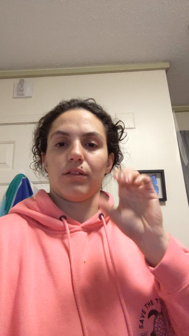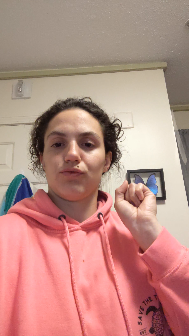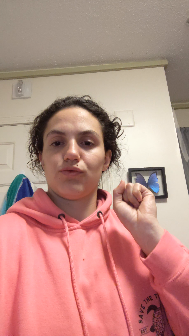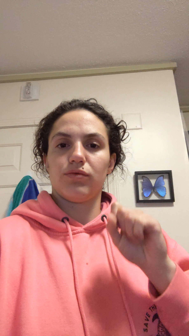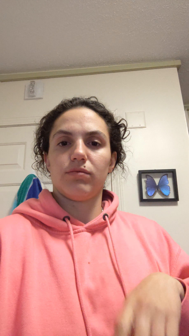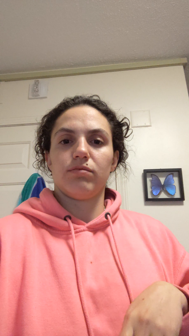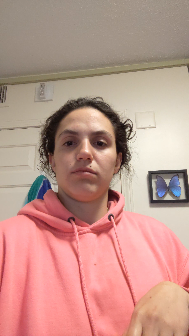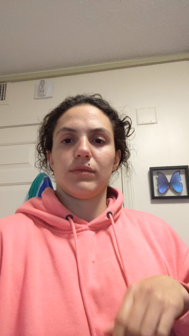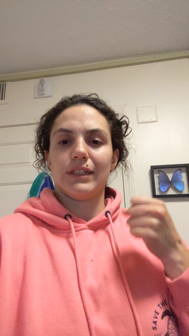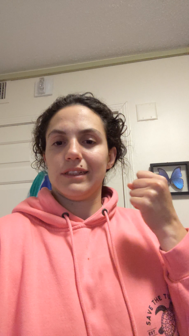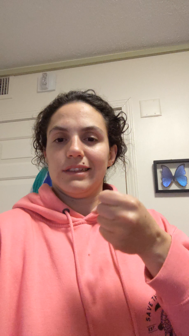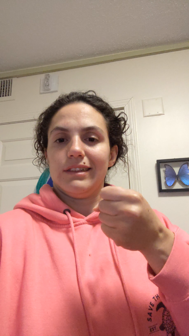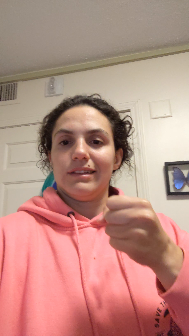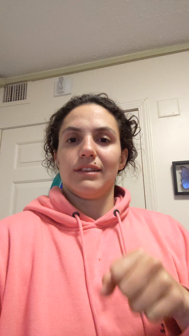hit